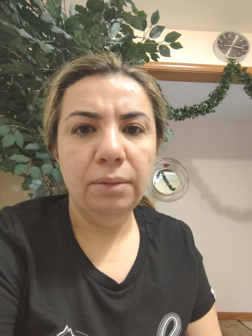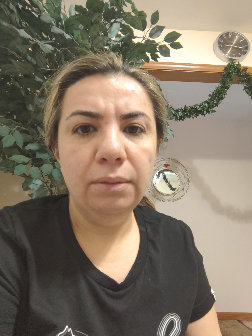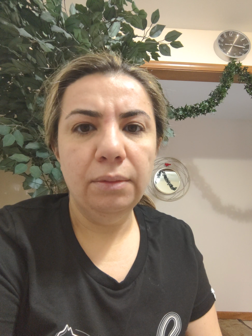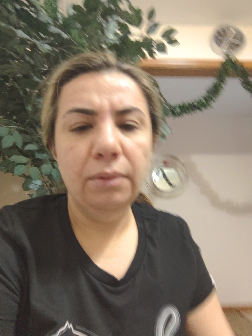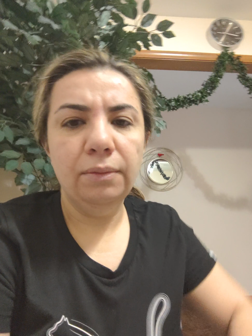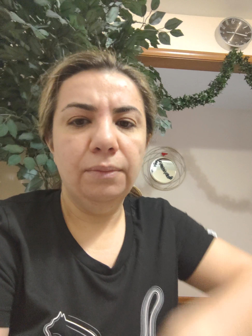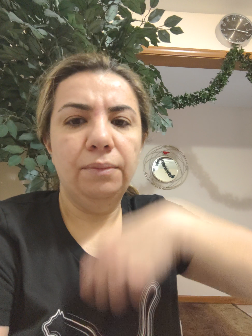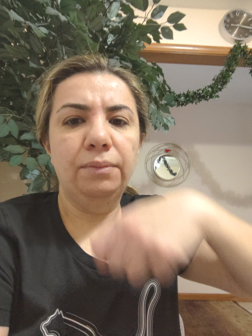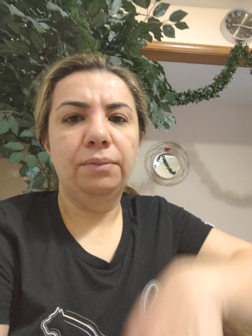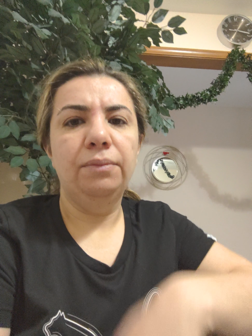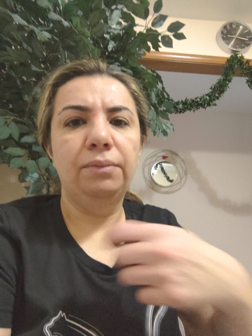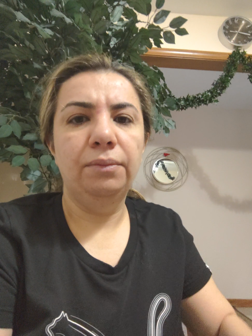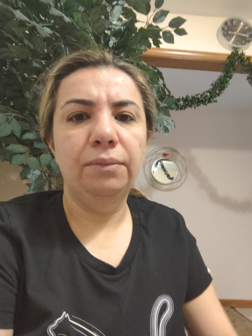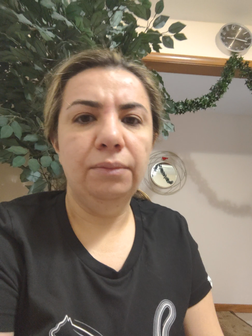zipper